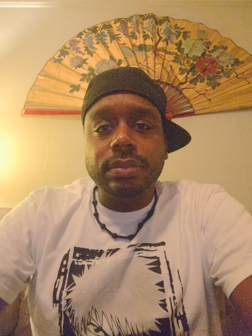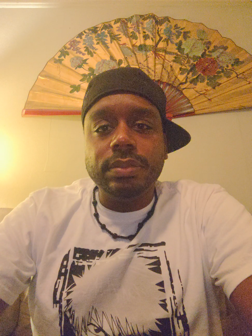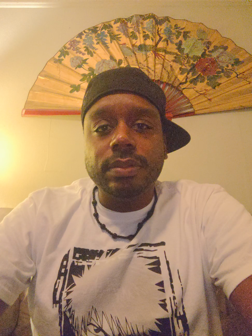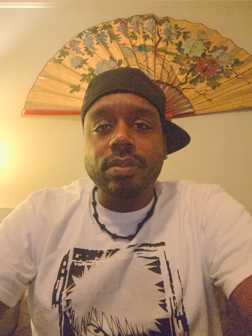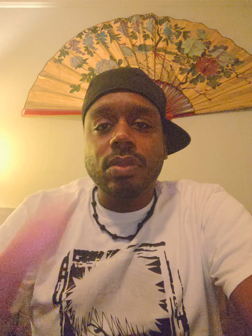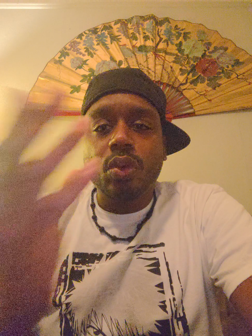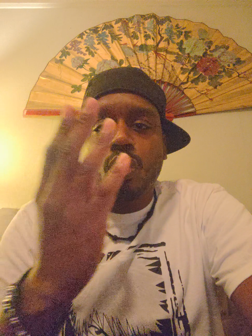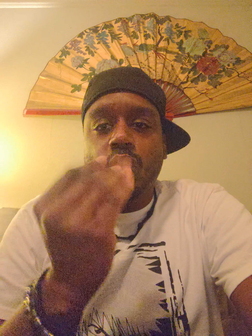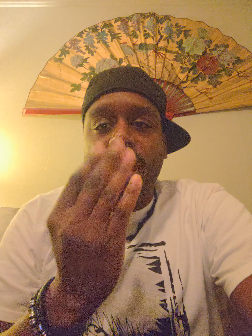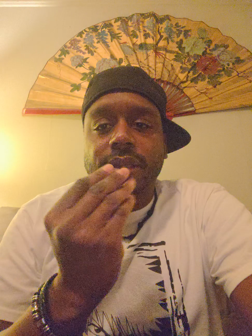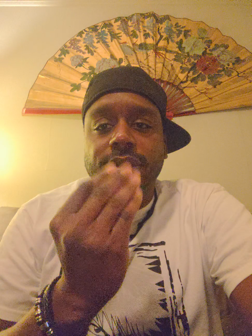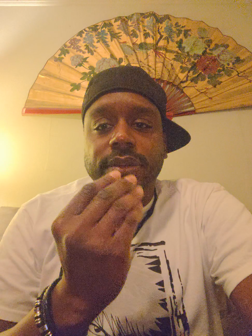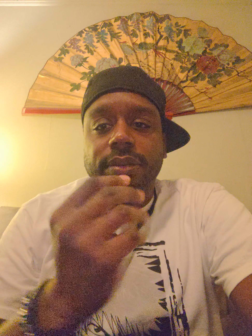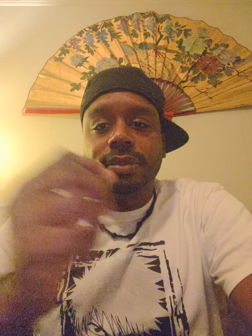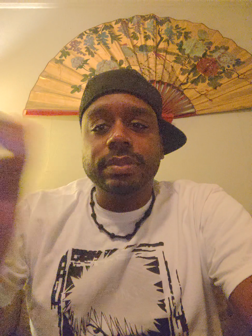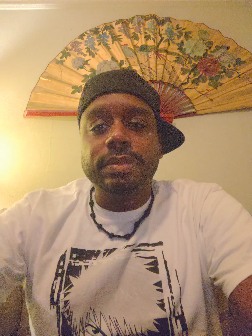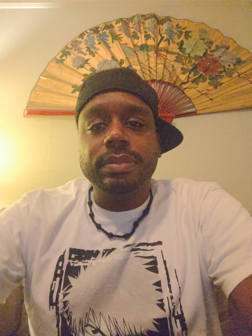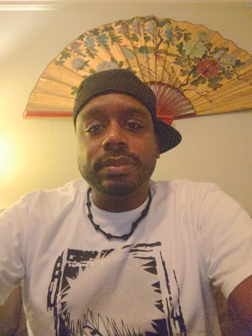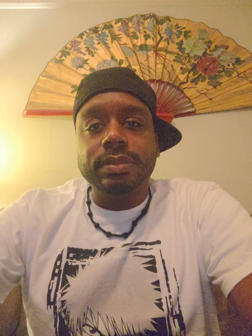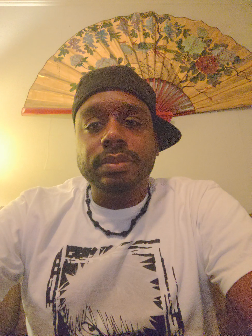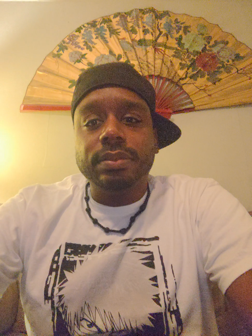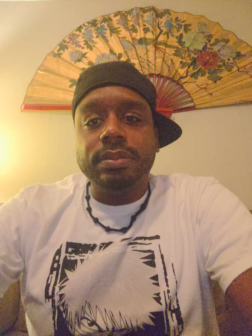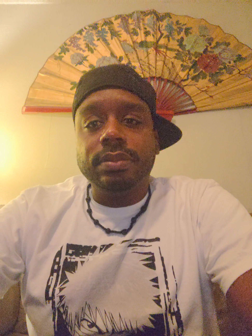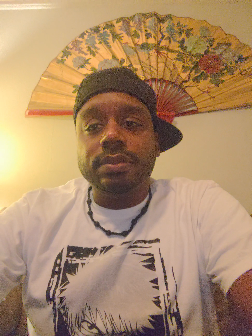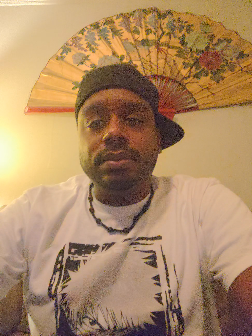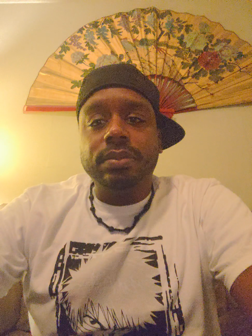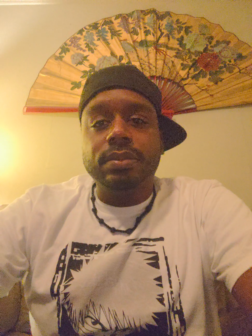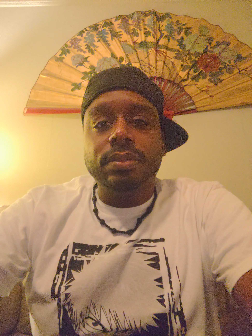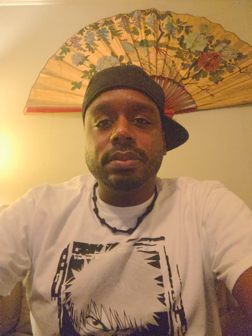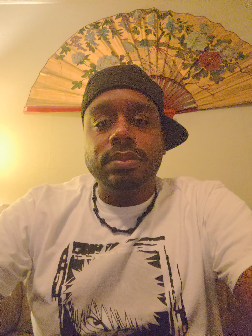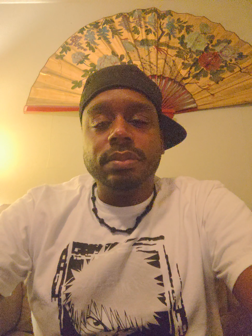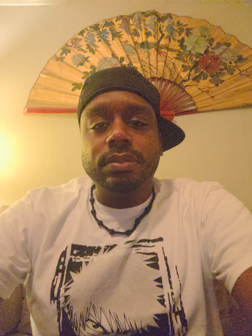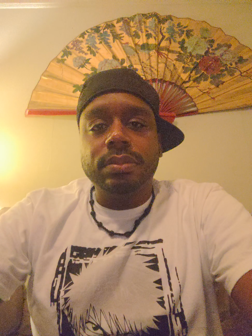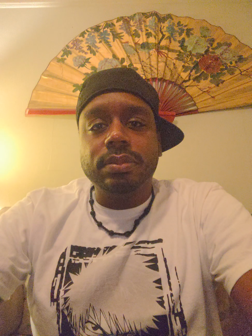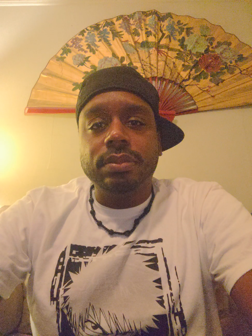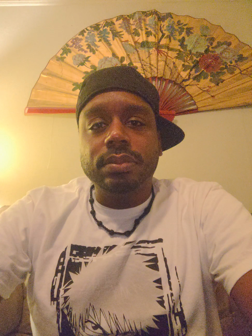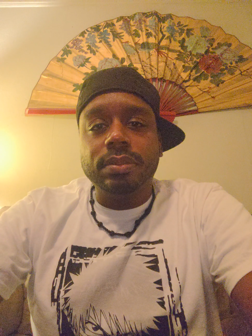wet